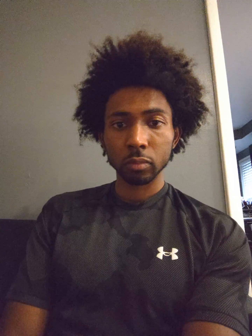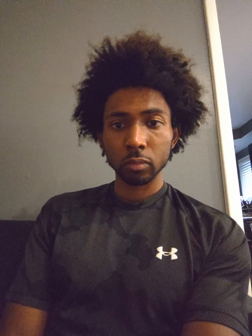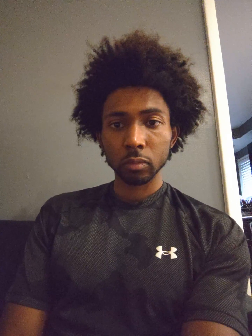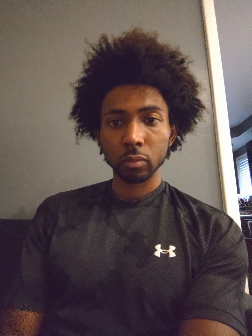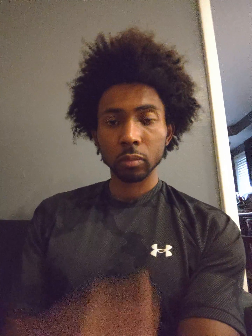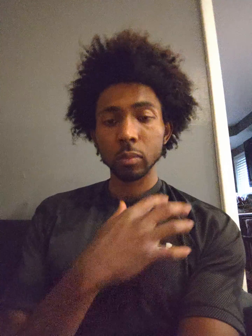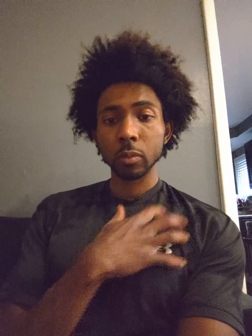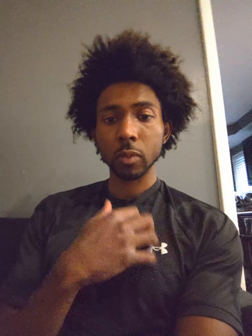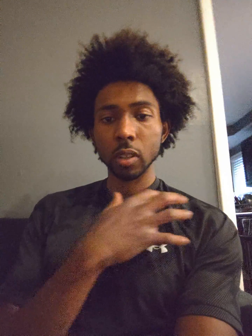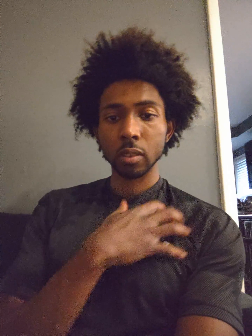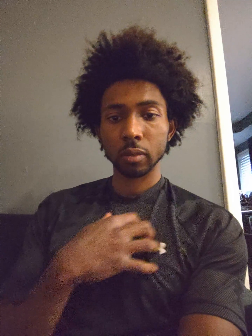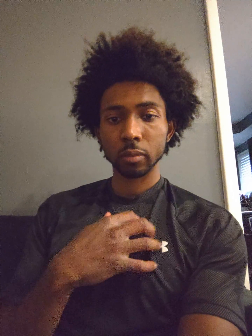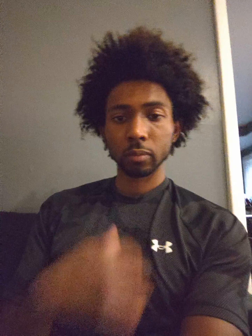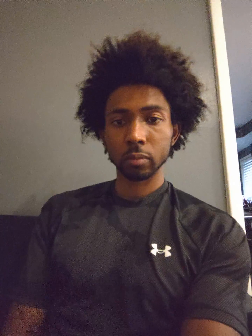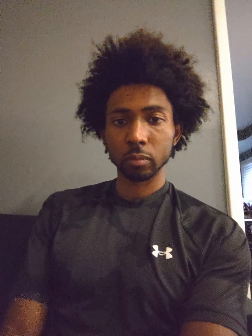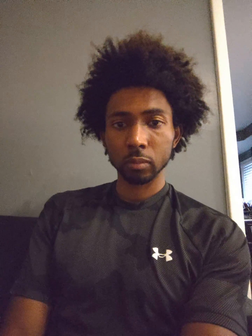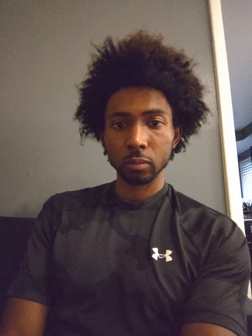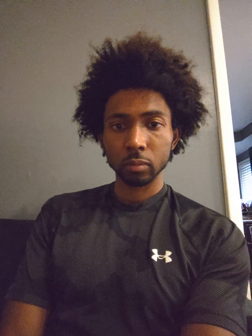bear